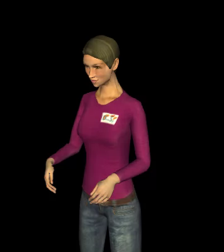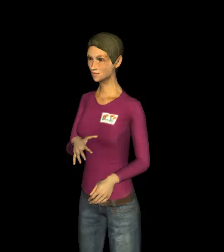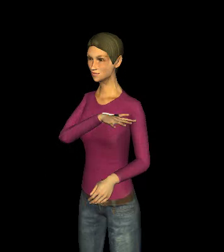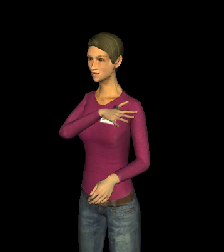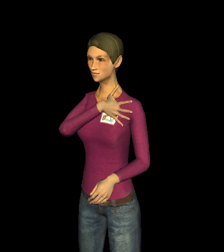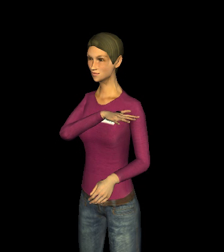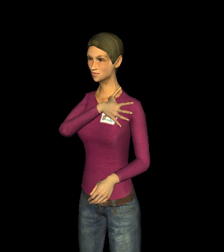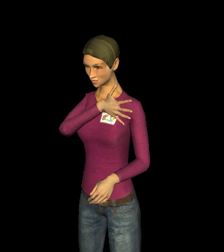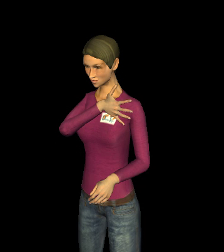أستاذ